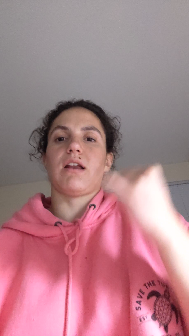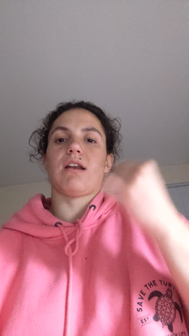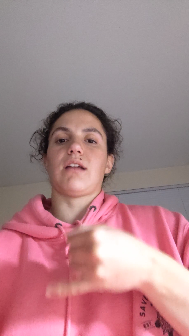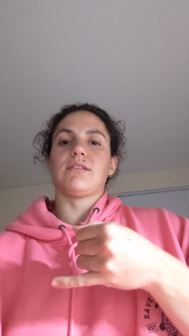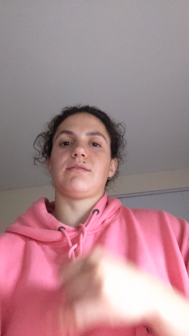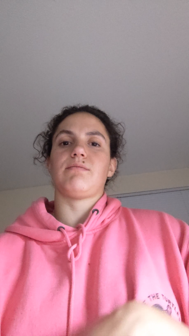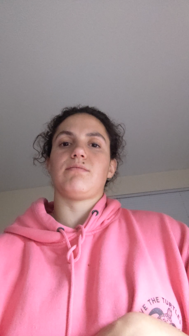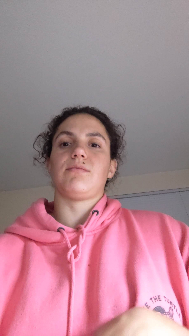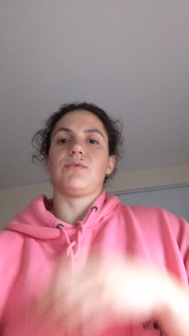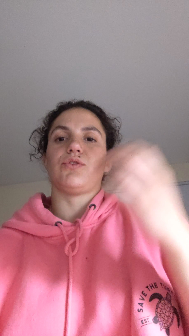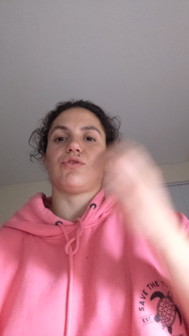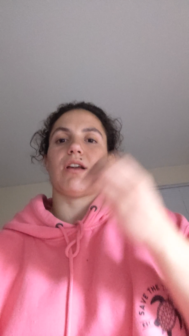shake